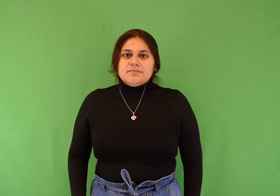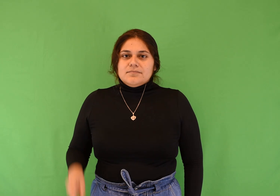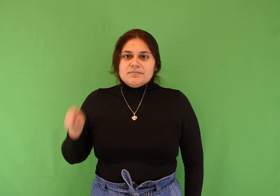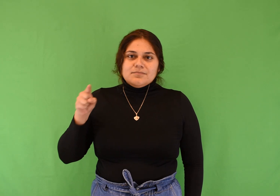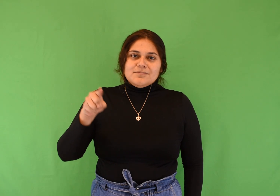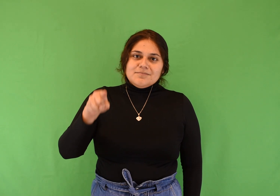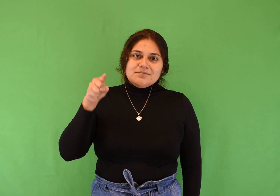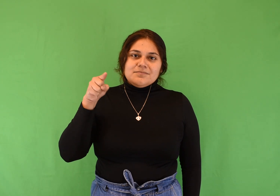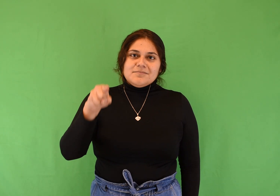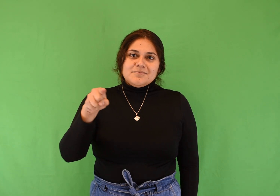esto